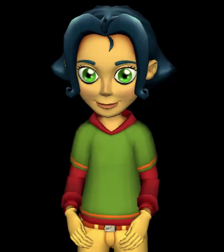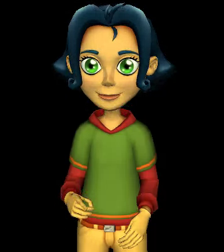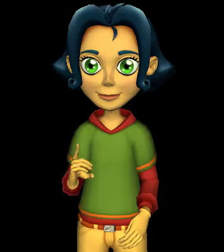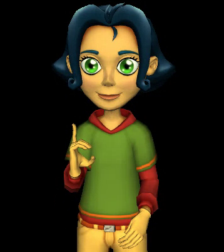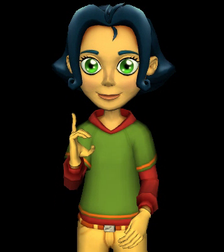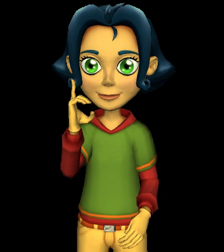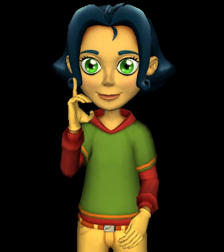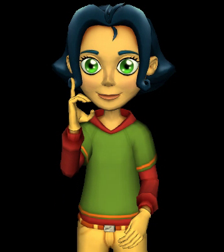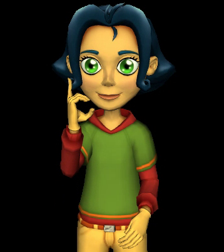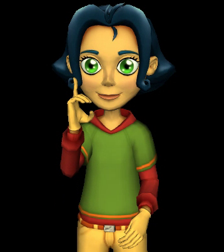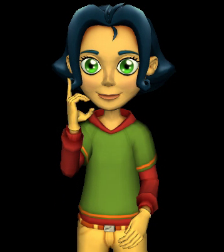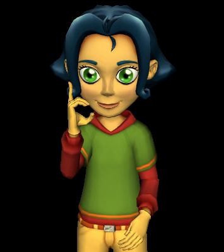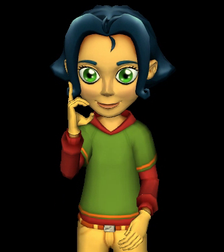الله